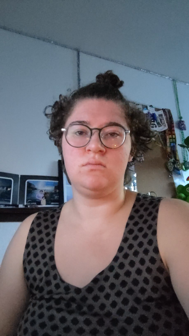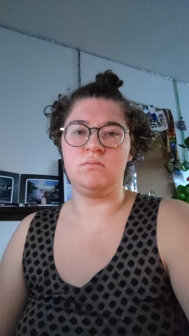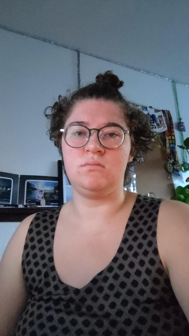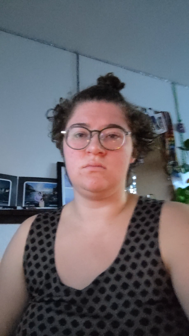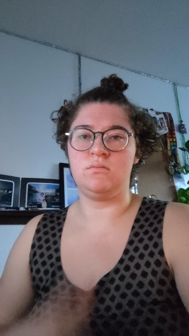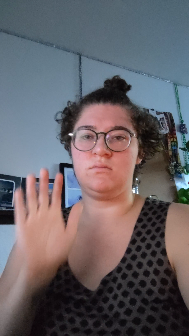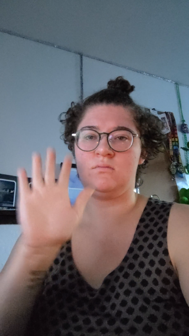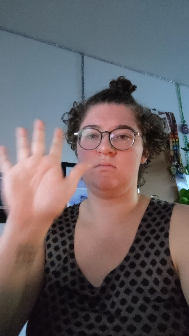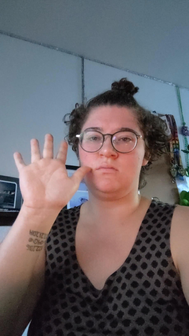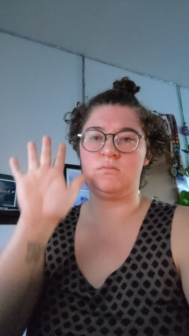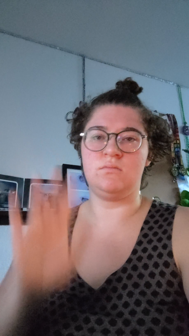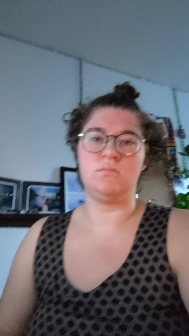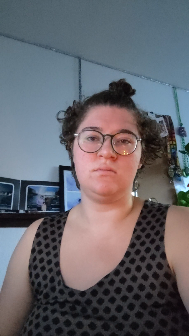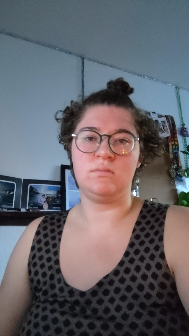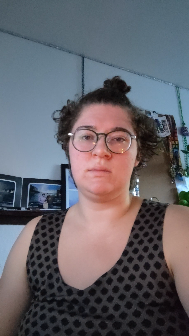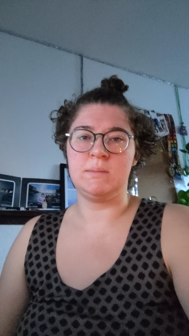give me five